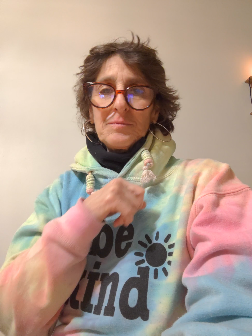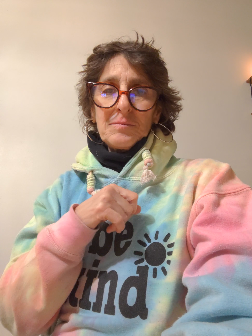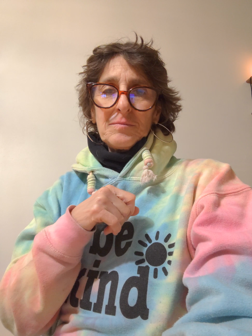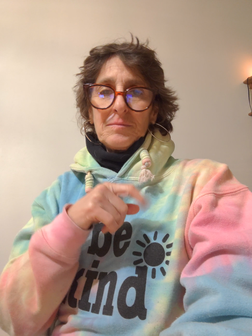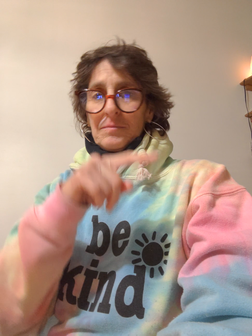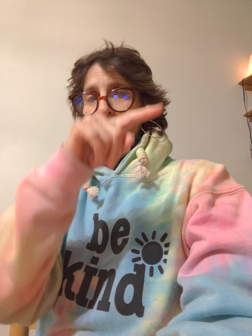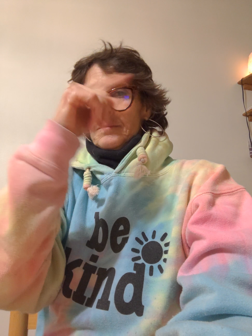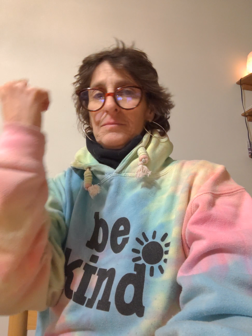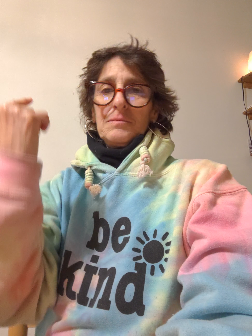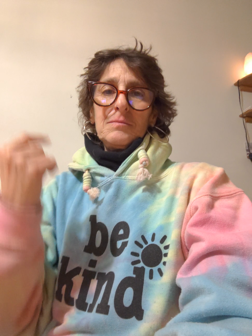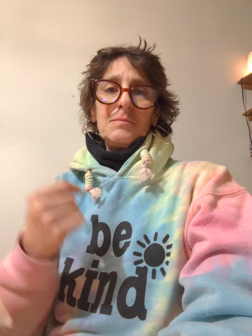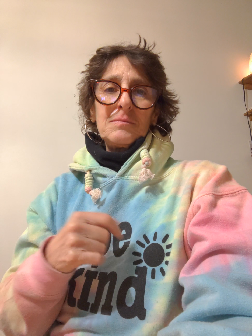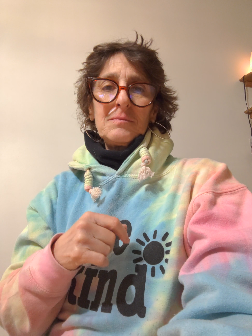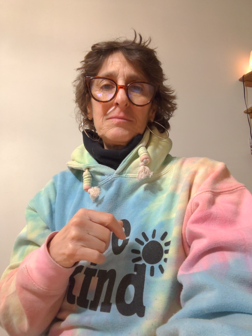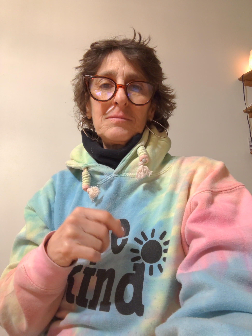black